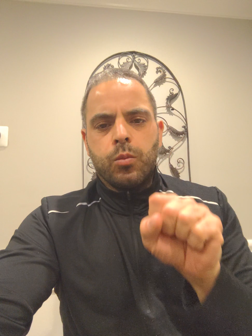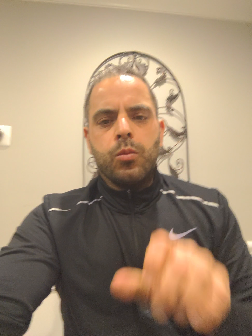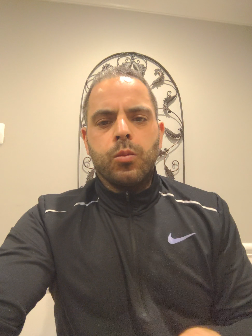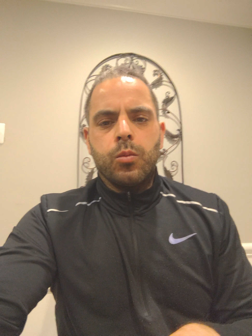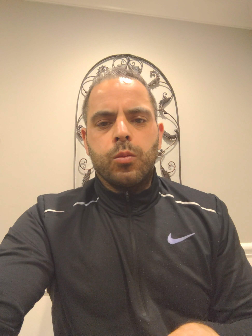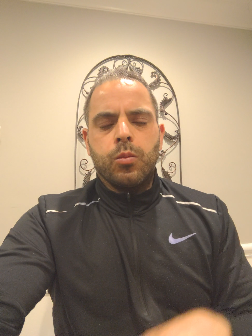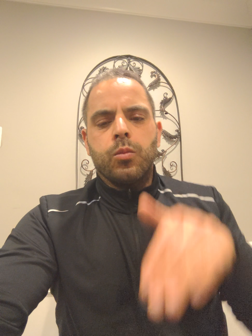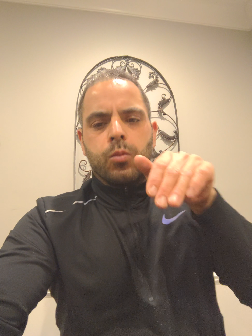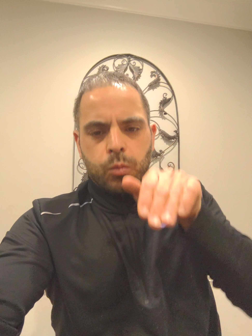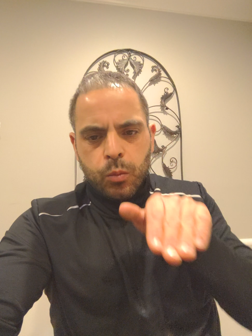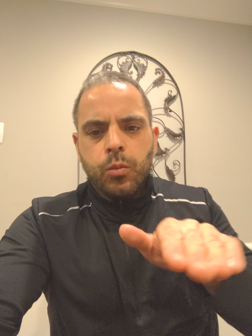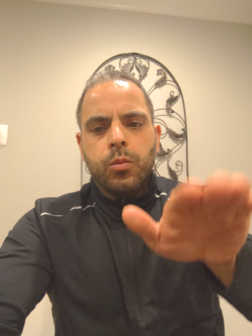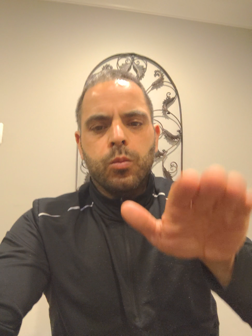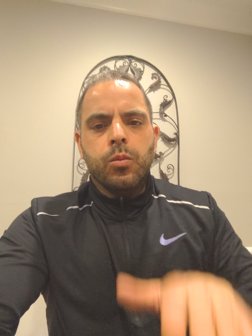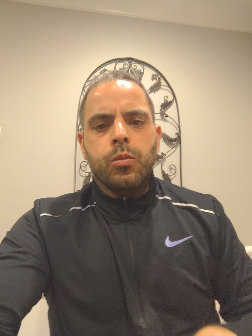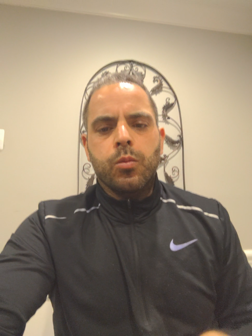into